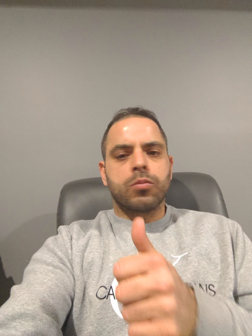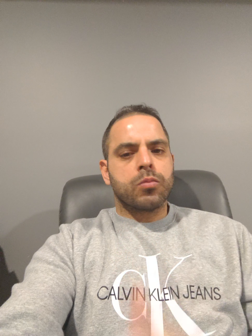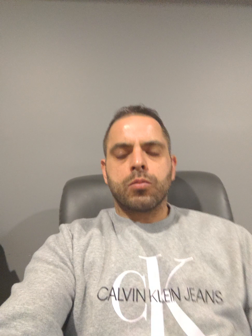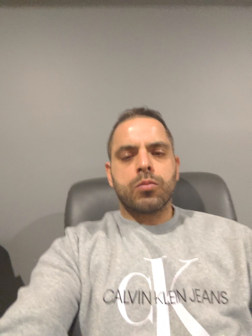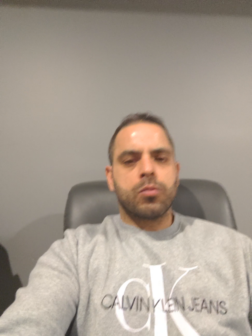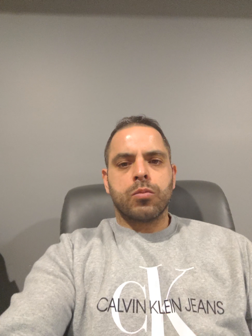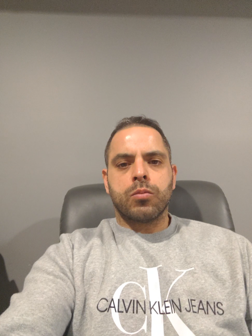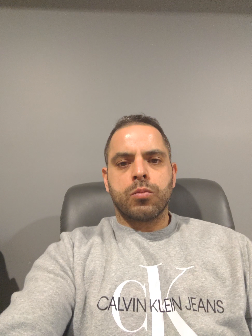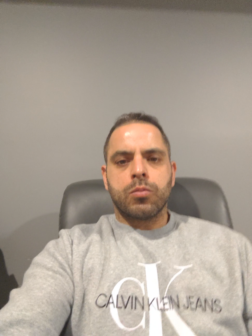find